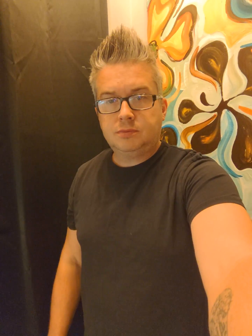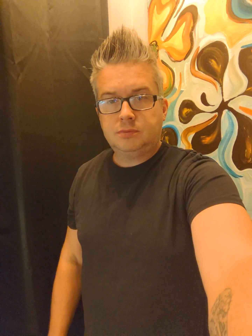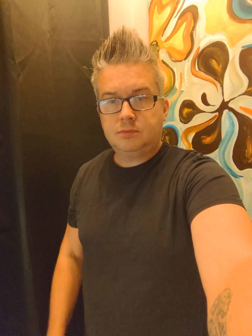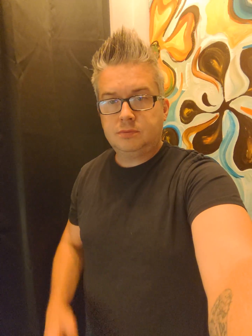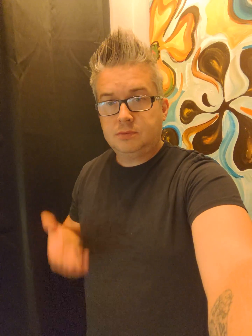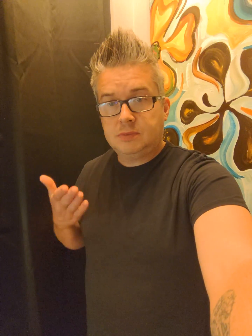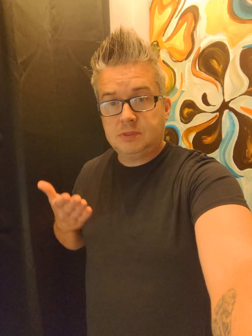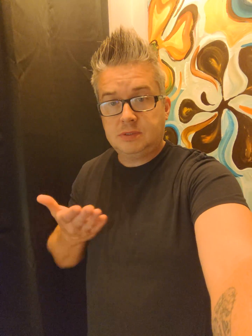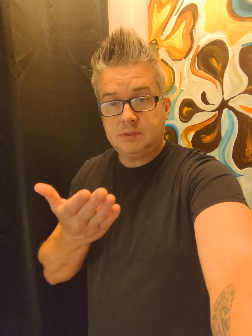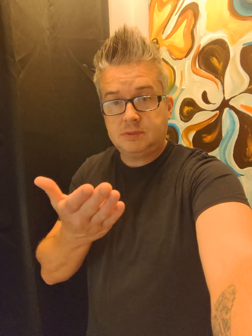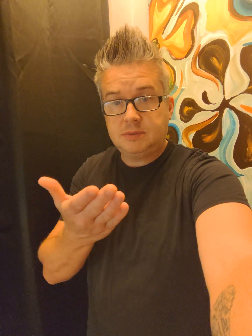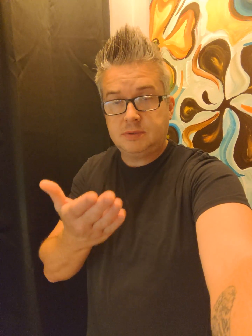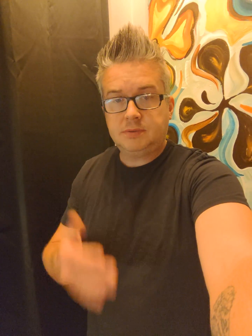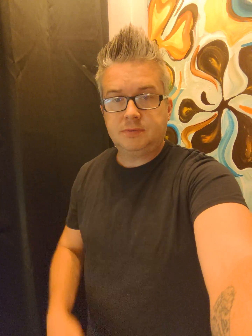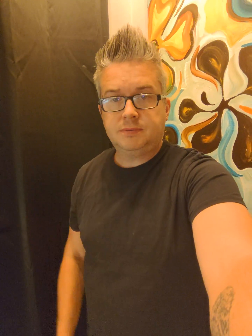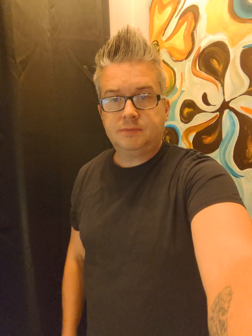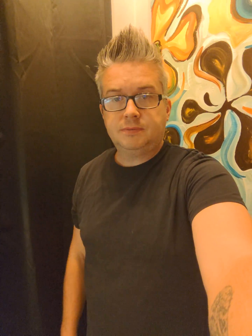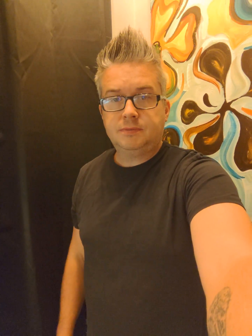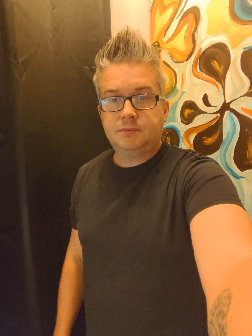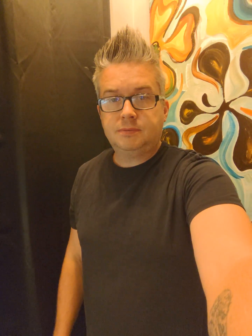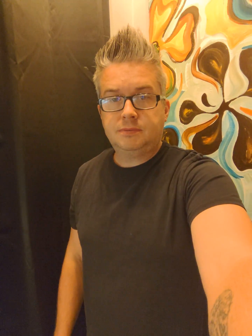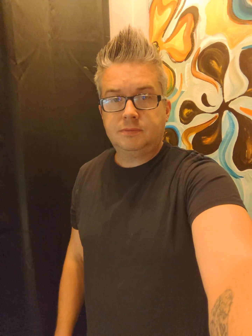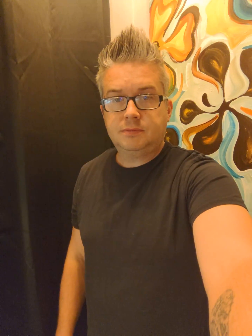oven